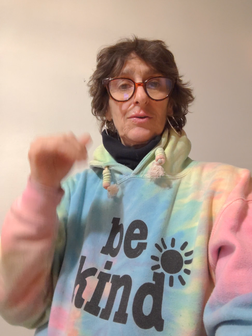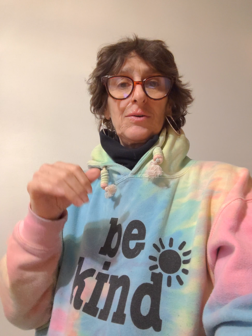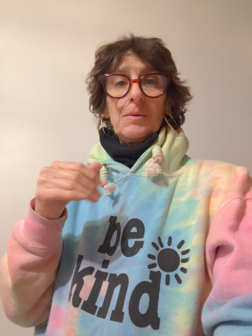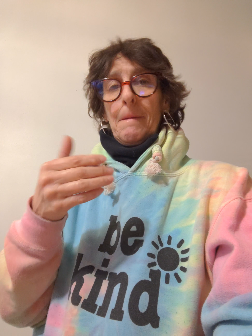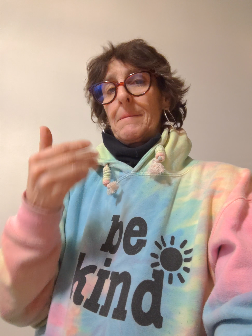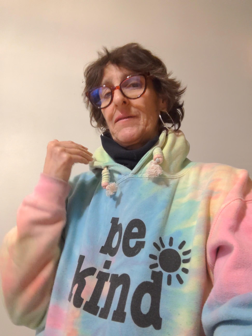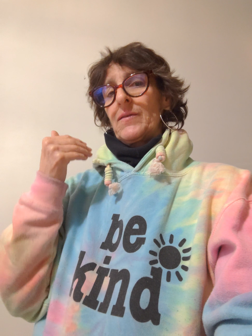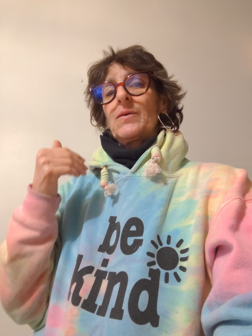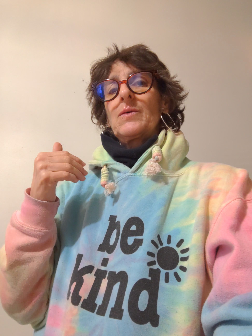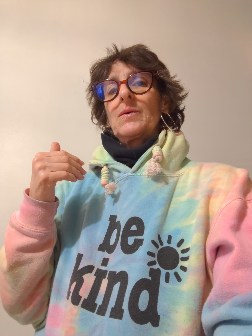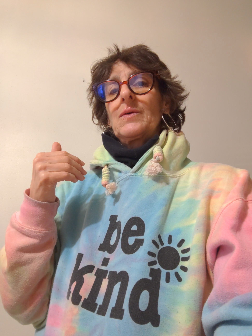before